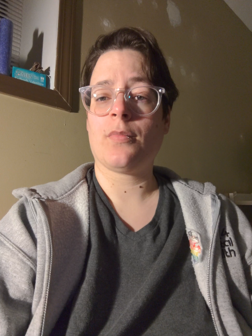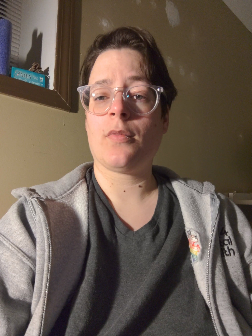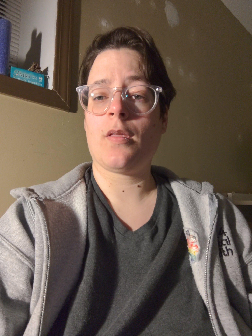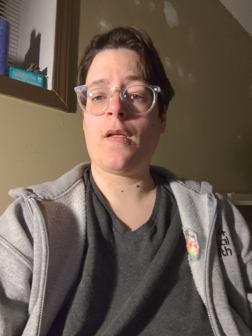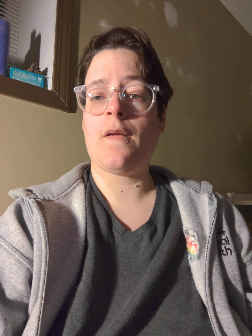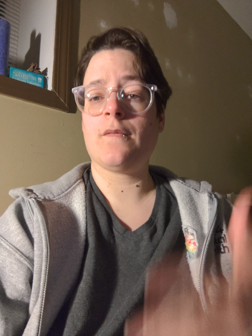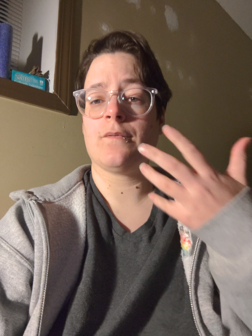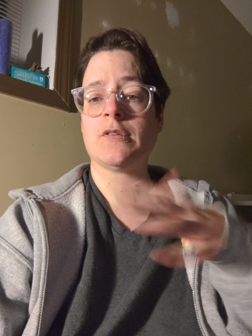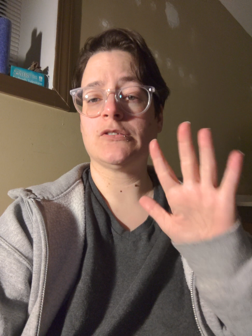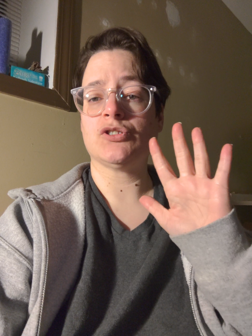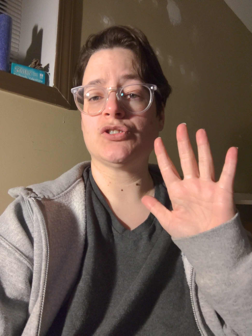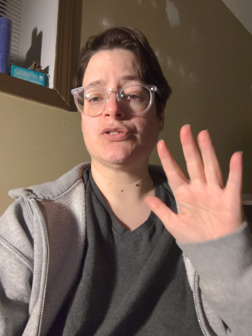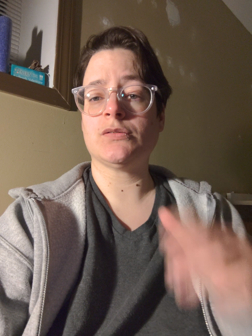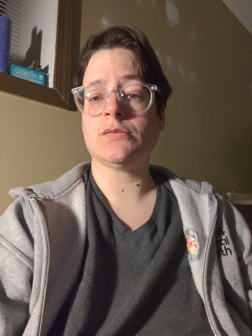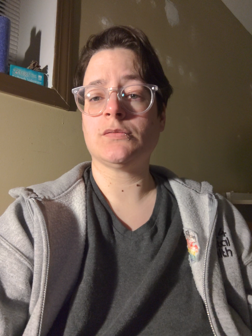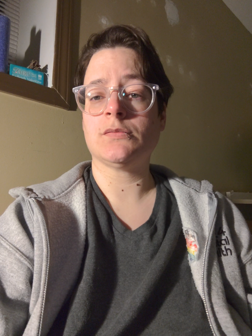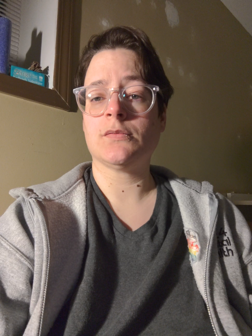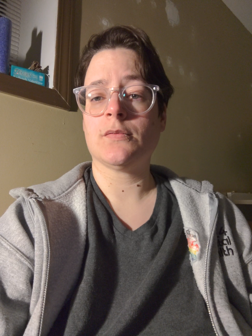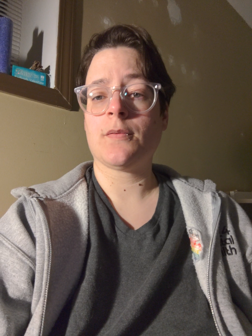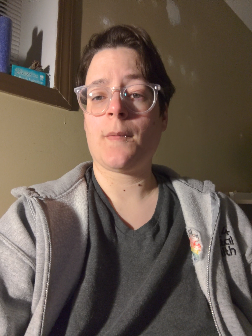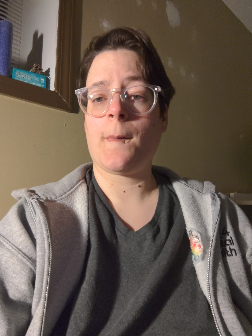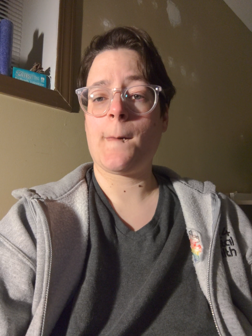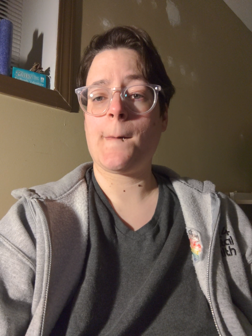finish